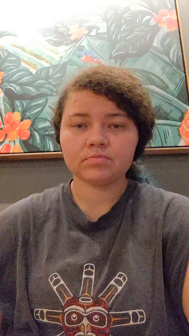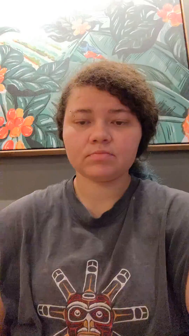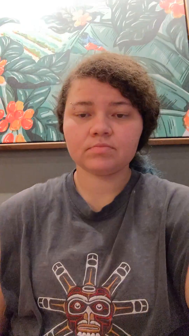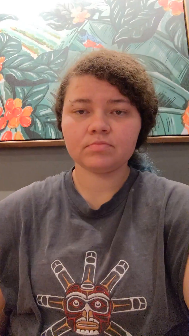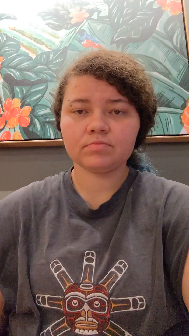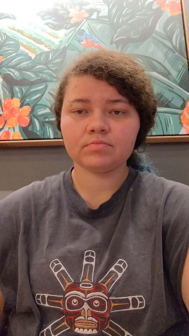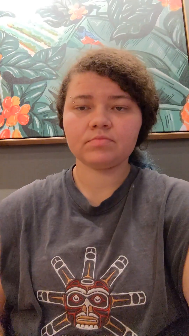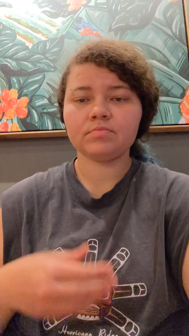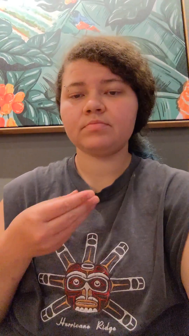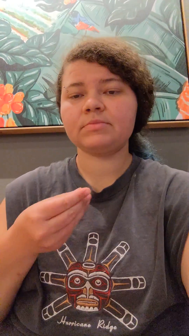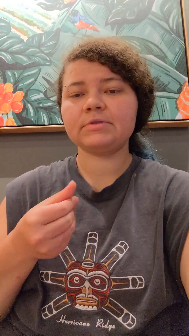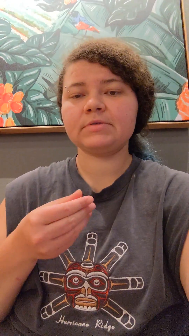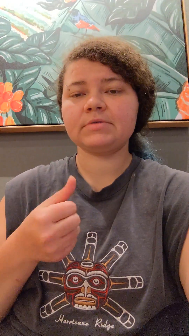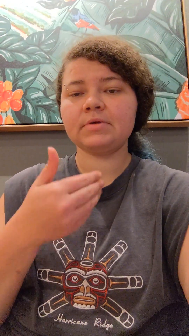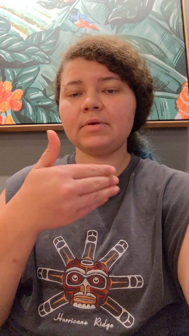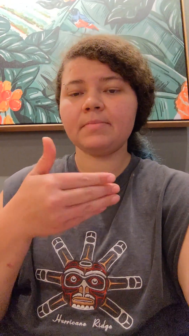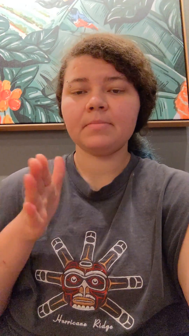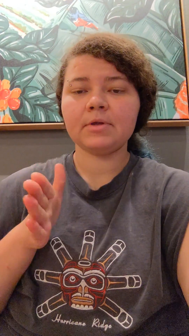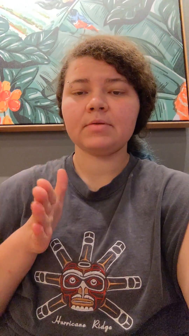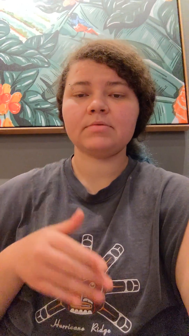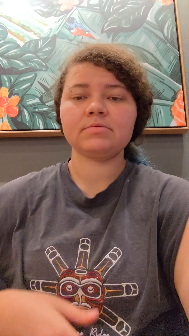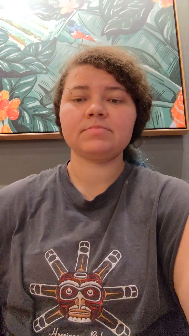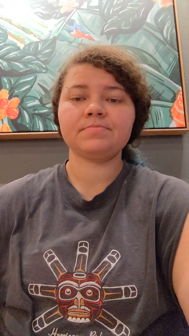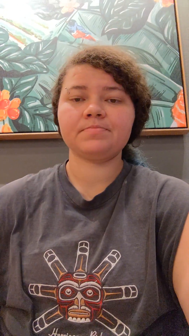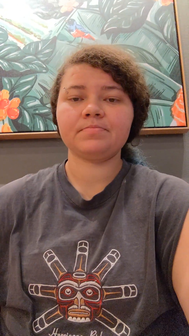sandbox